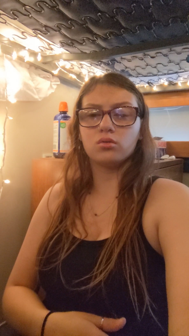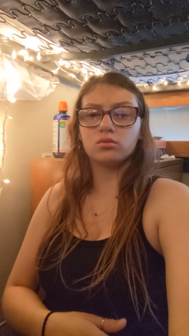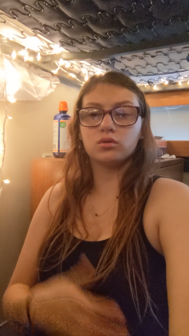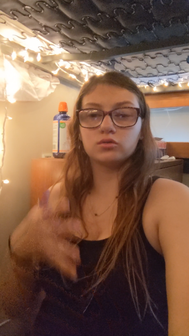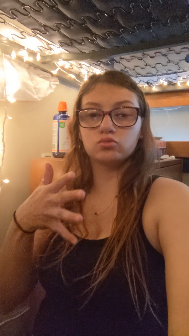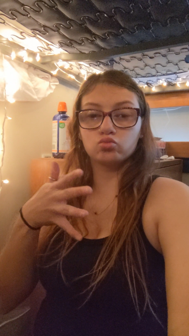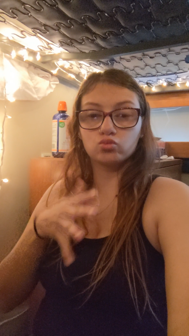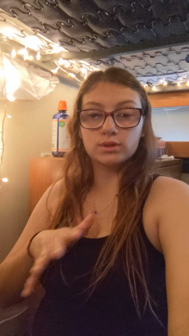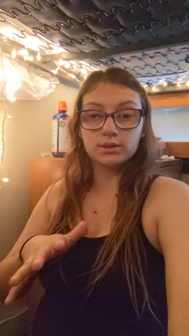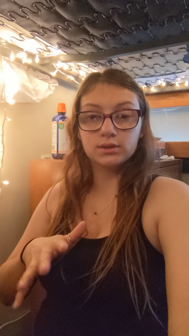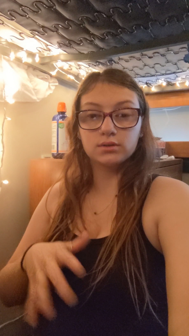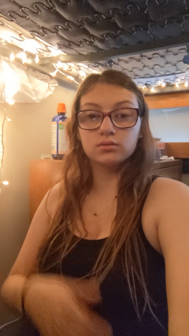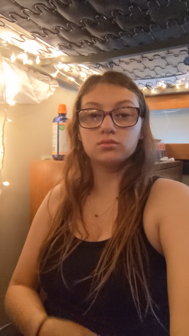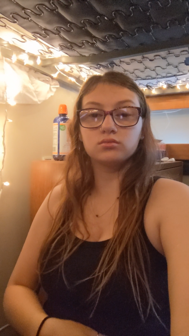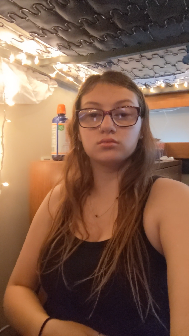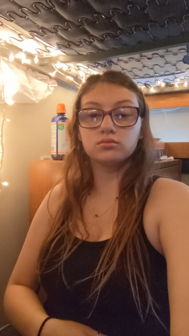dress